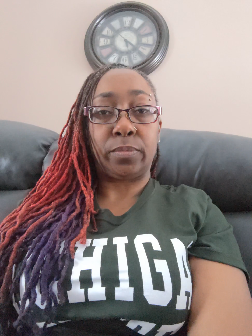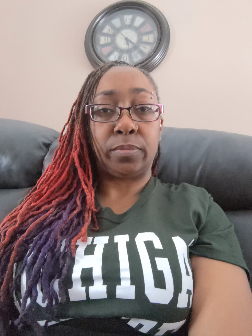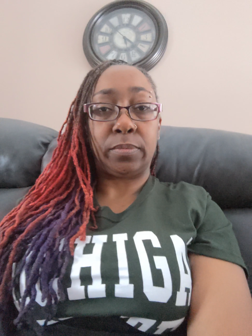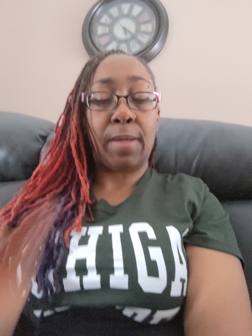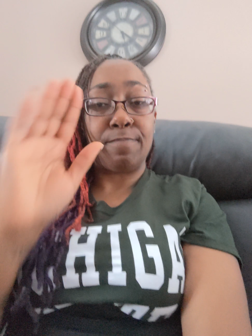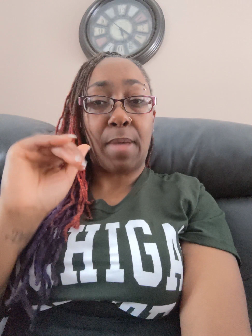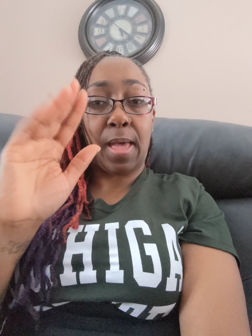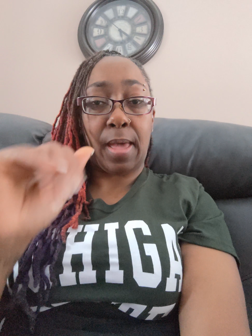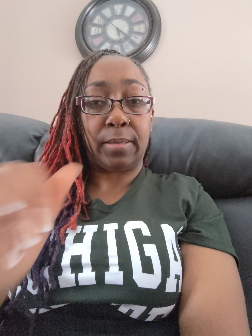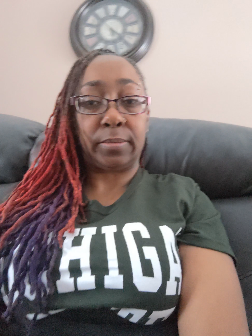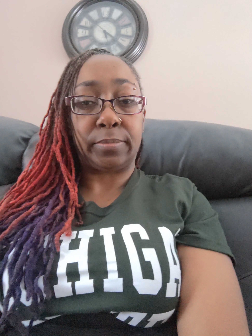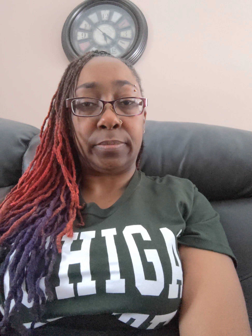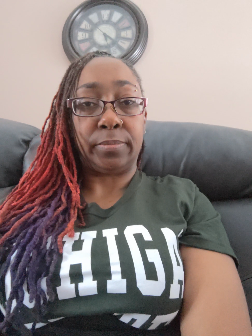bye